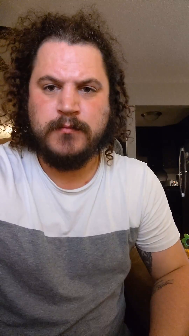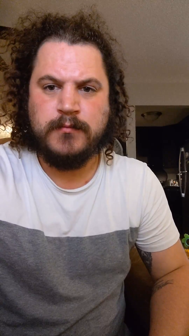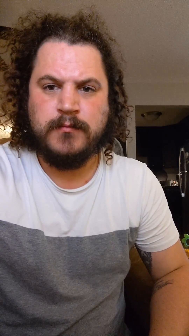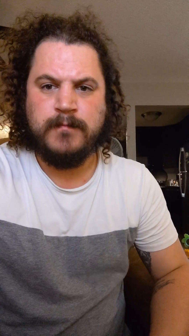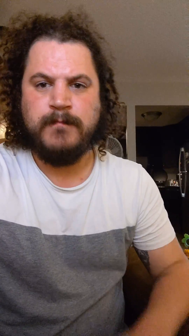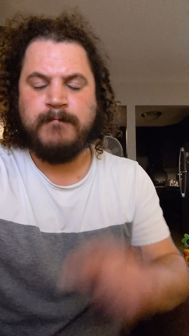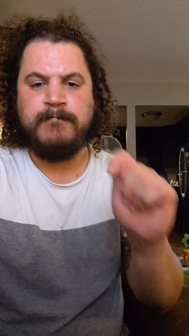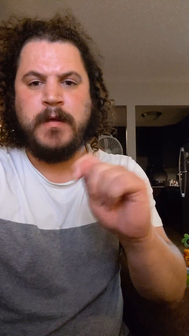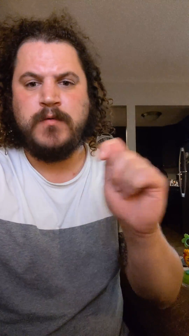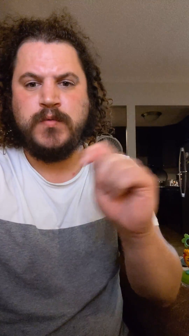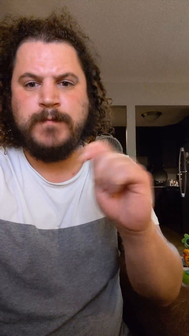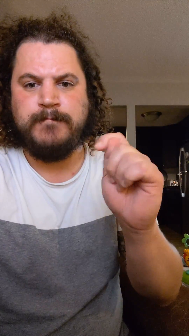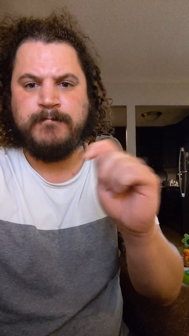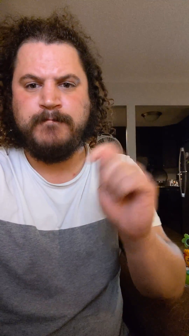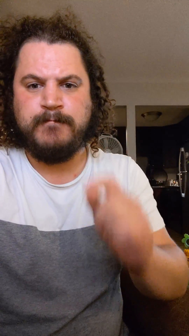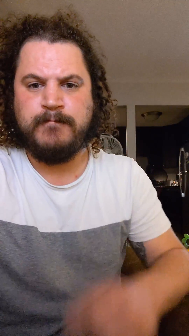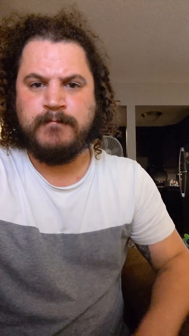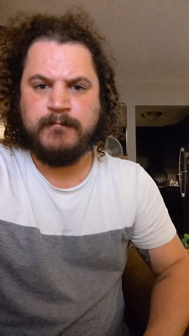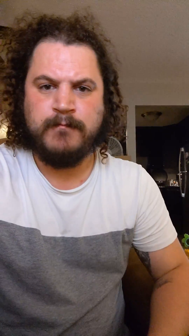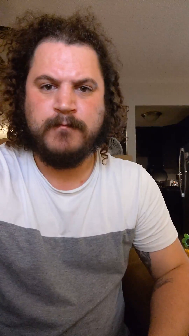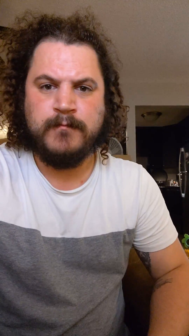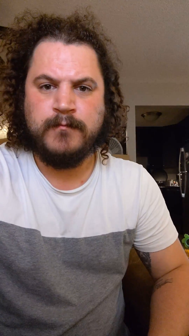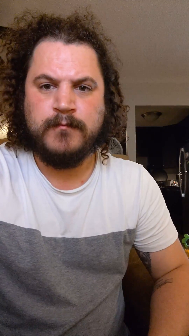bathroom